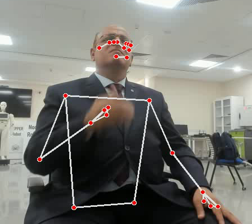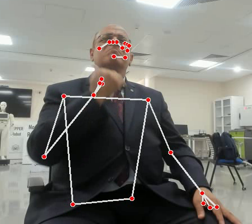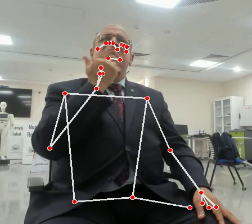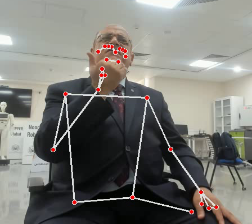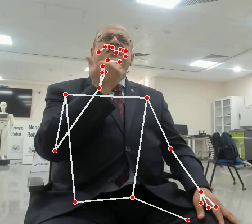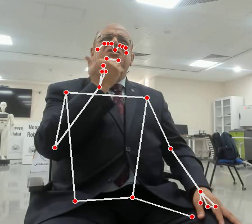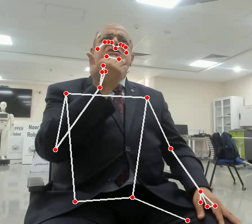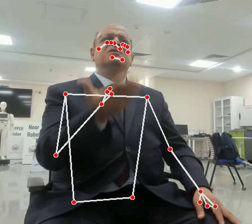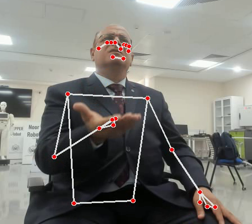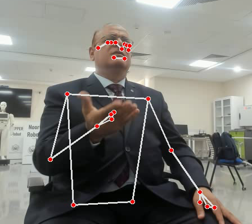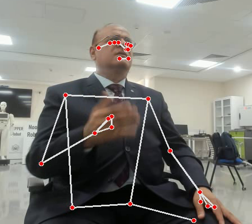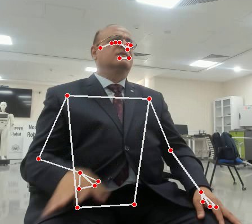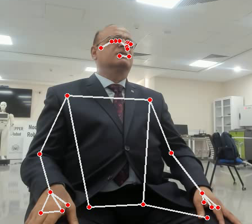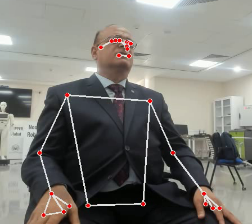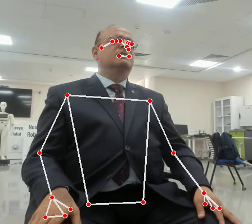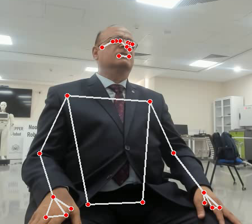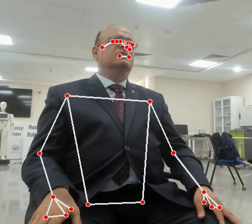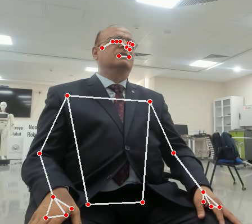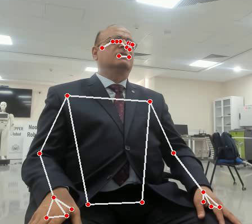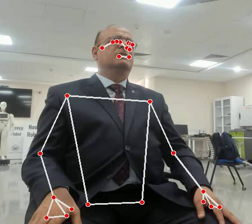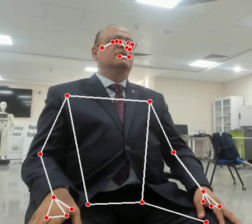mafish